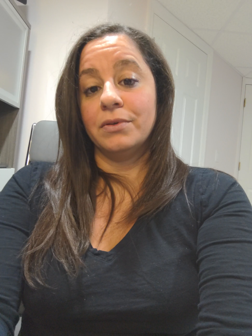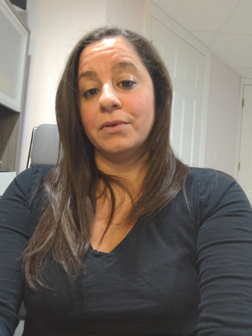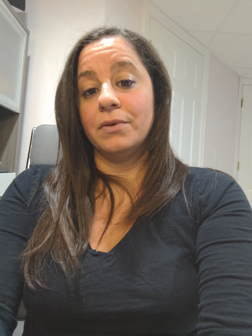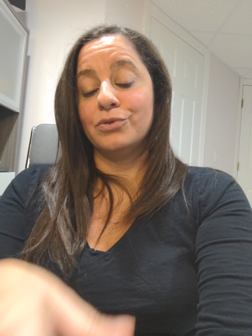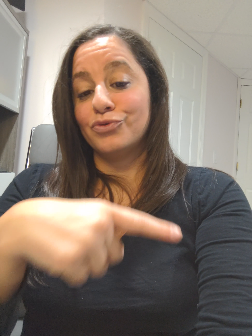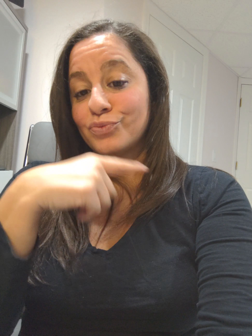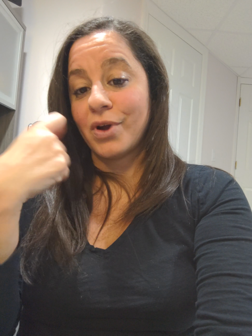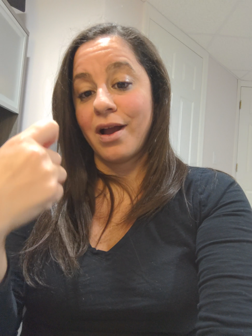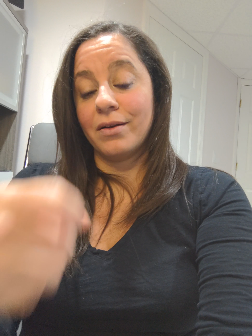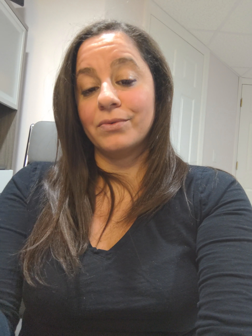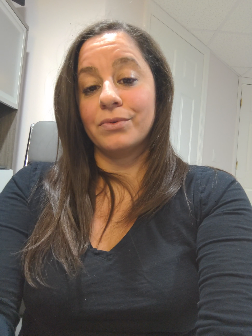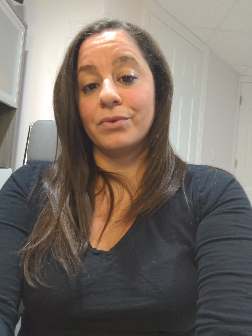dry